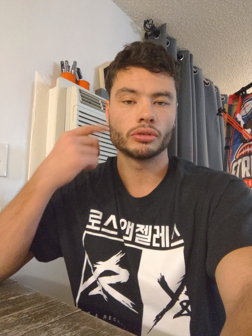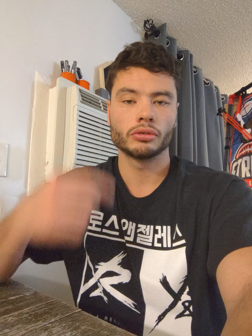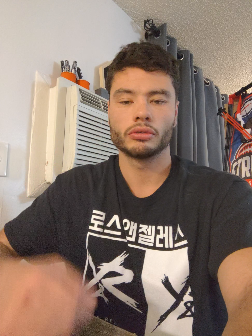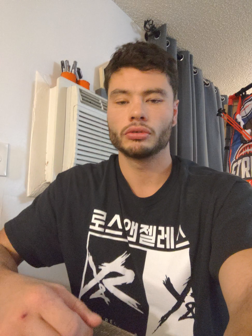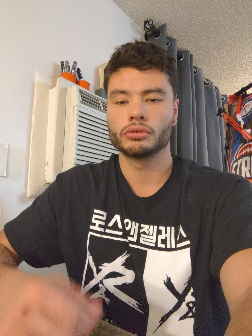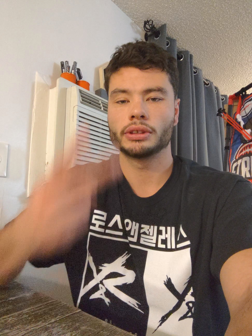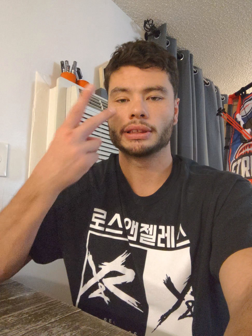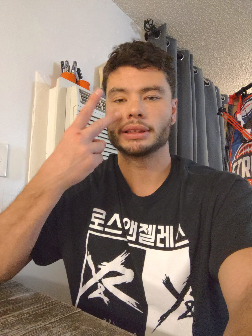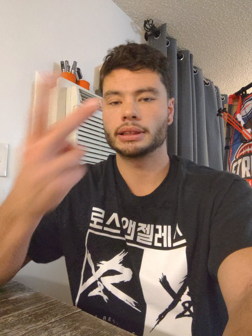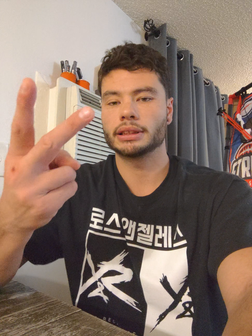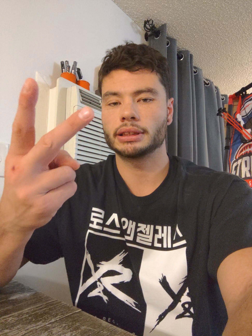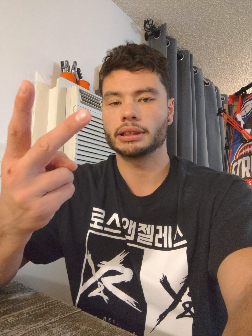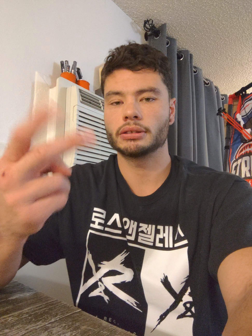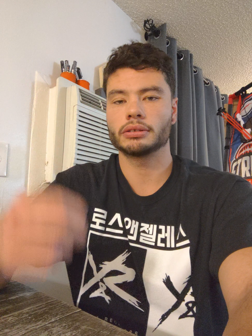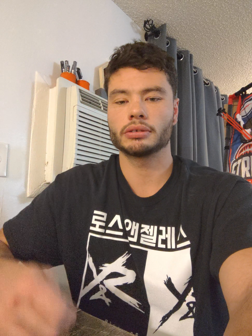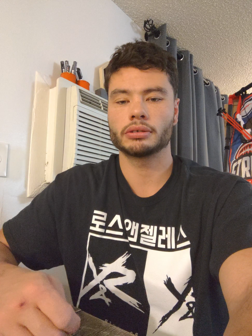see